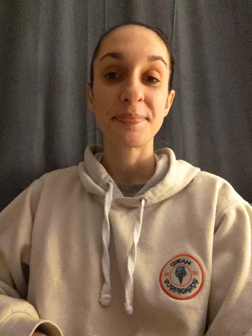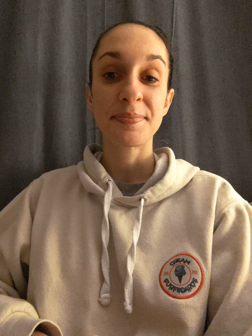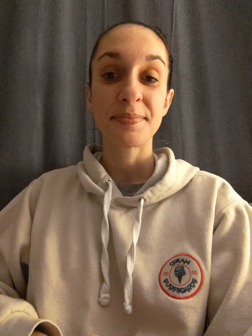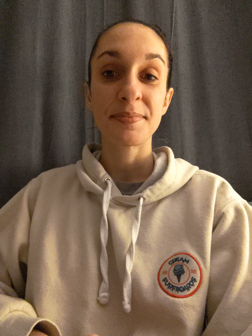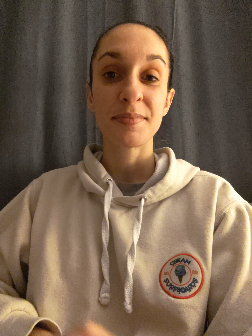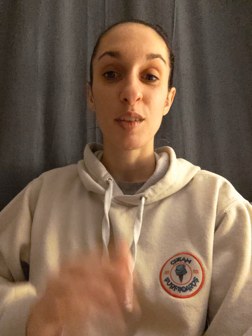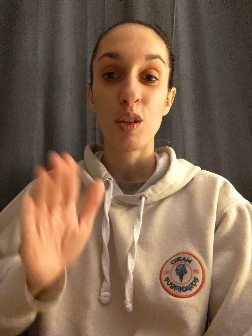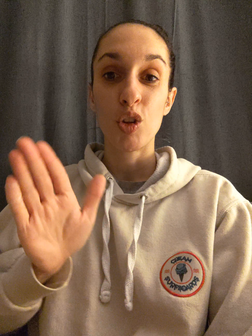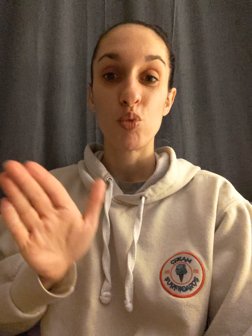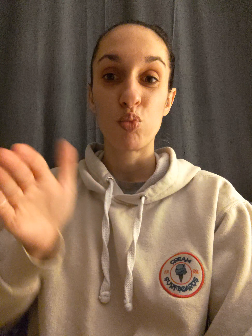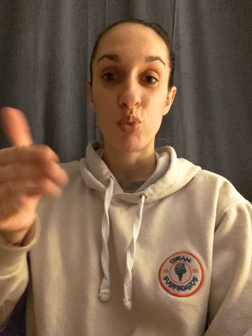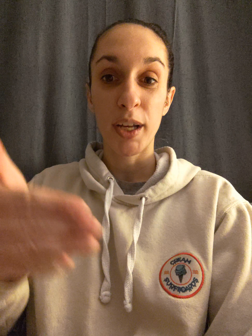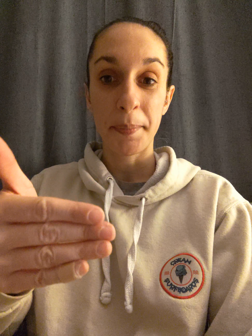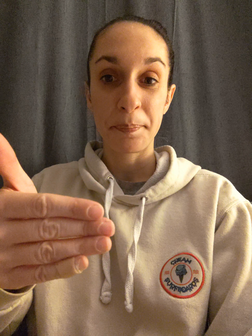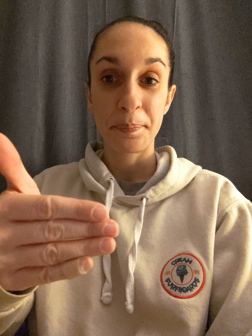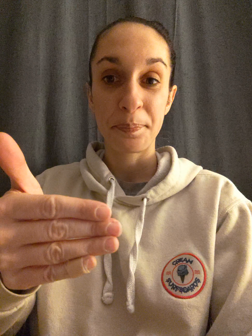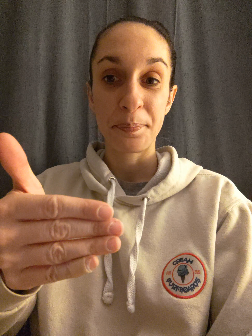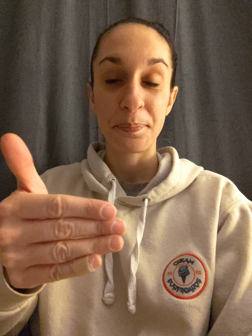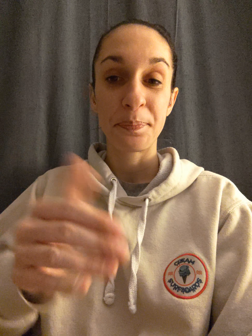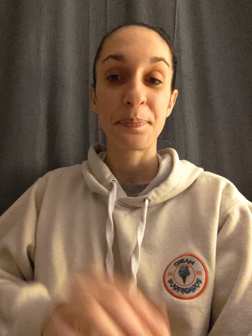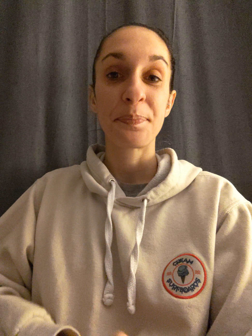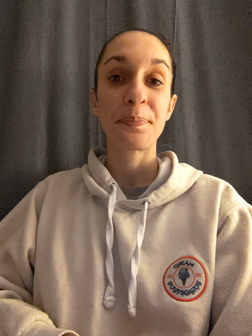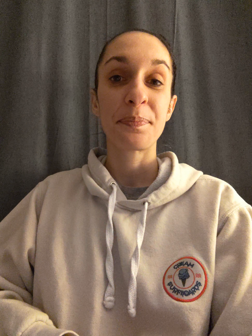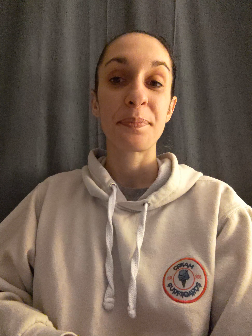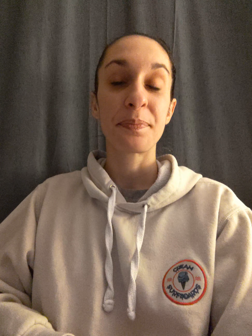room